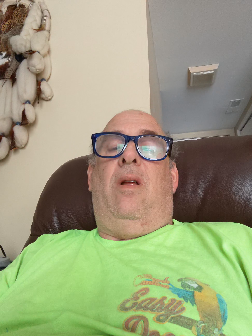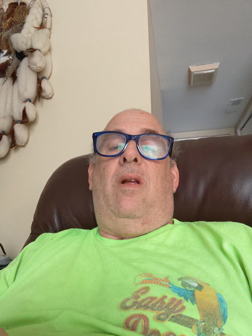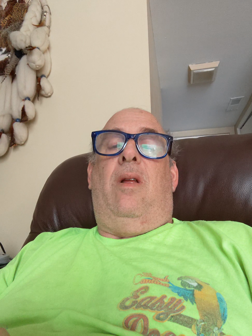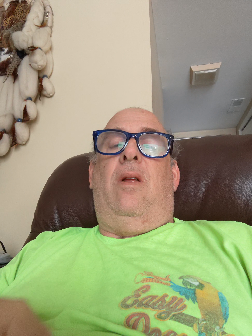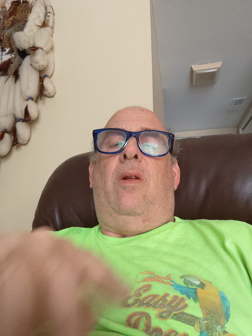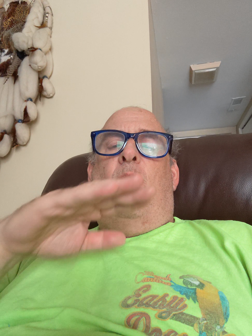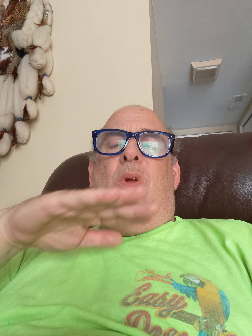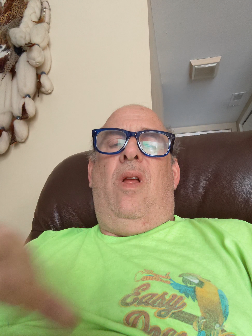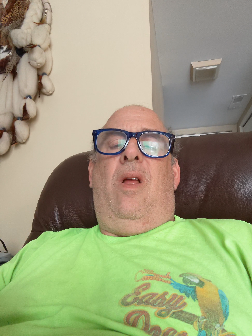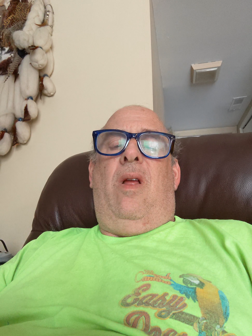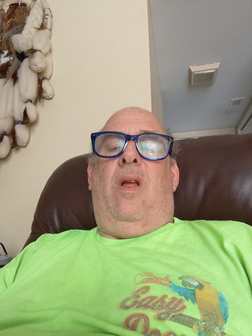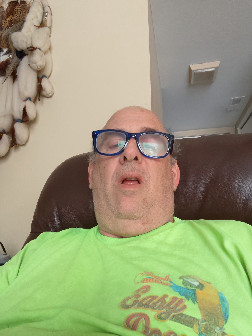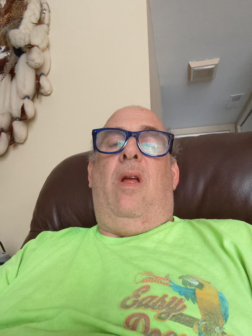quiet